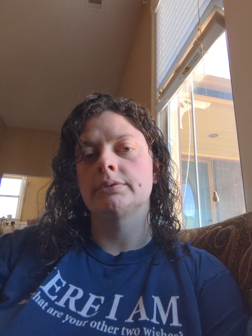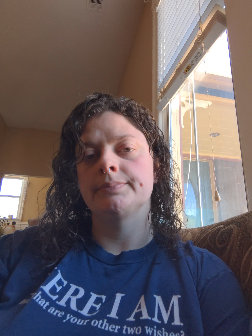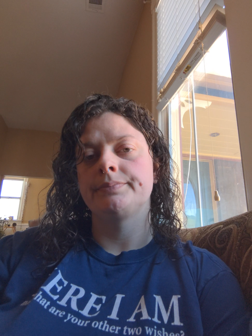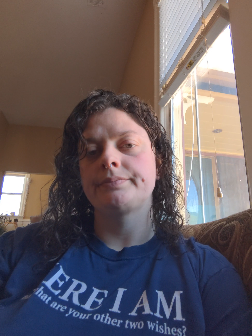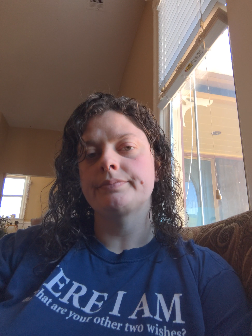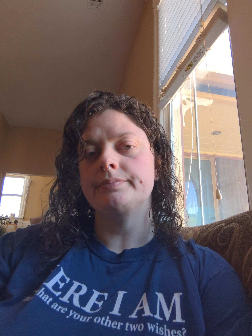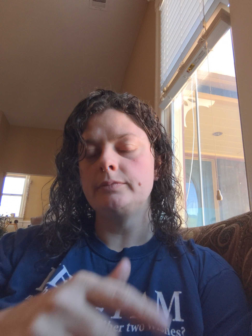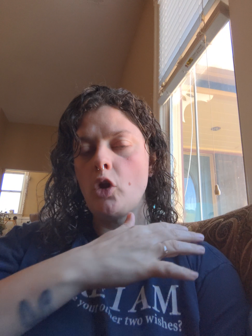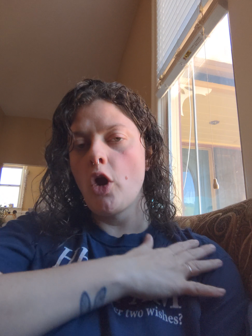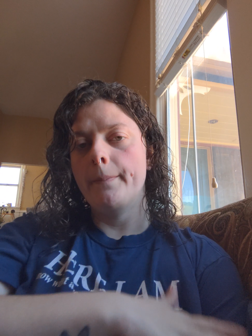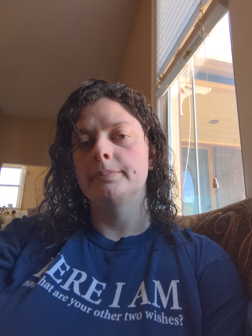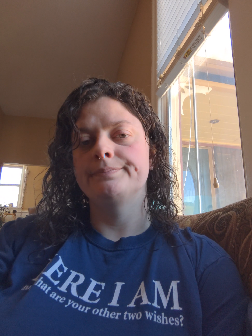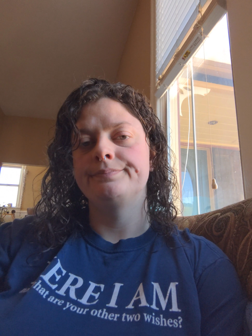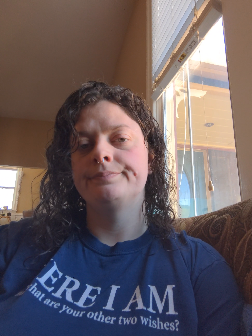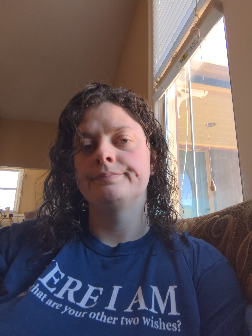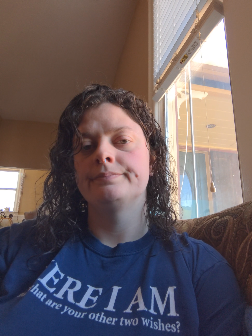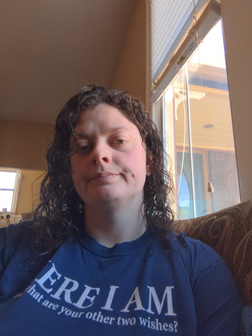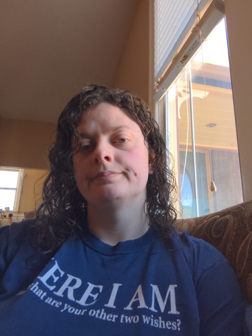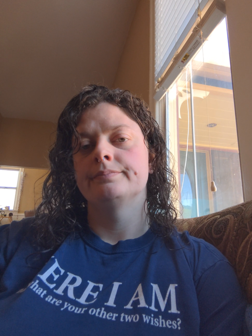arm